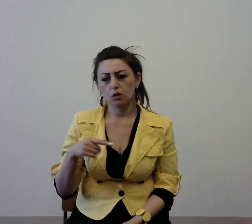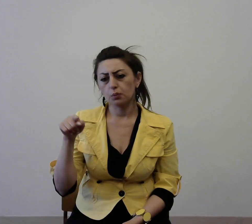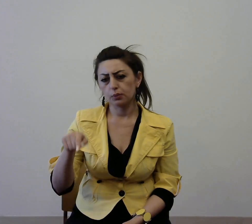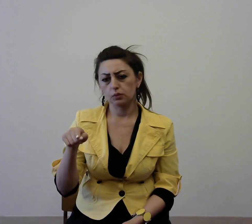bu